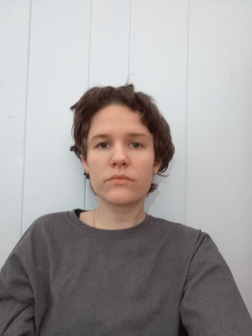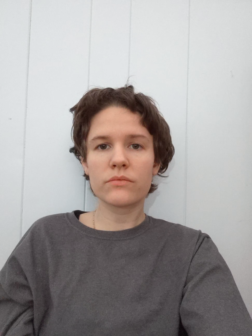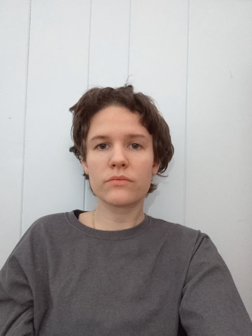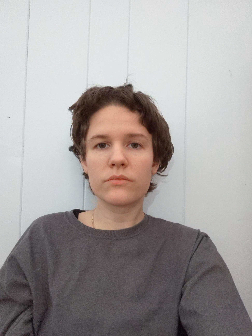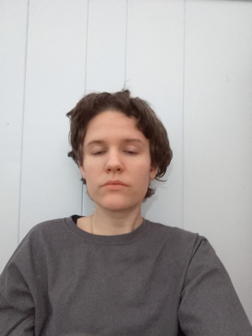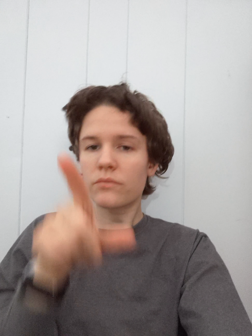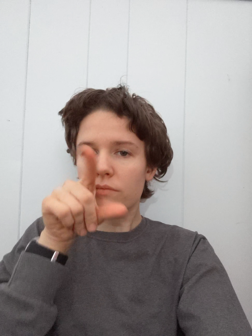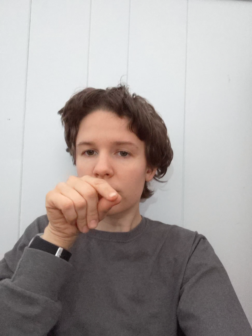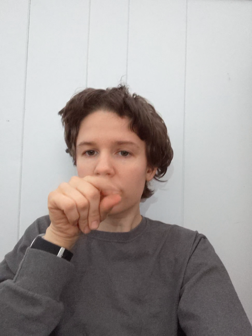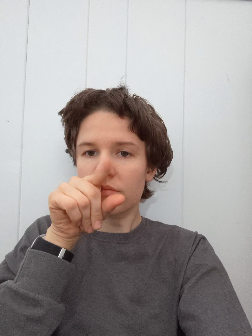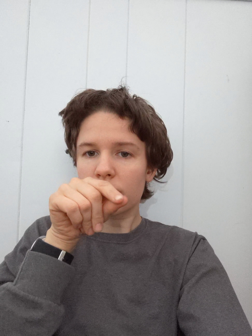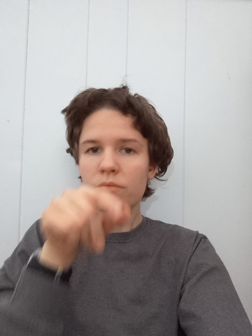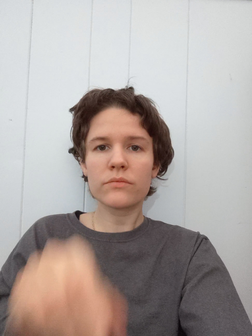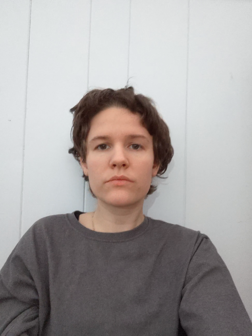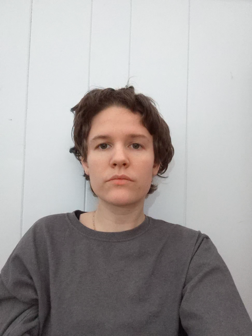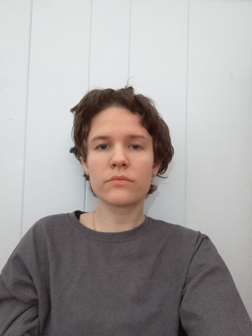bird